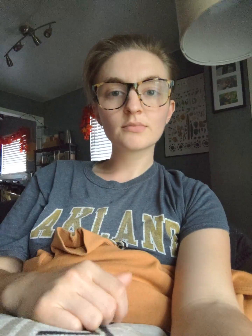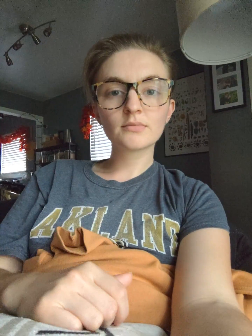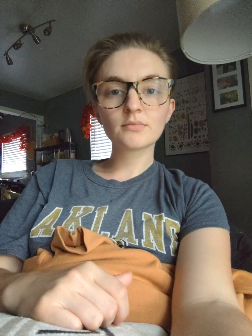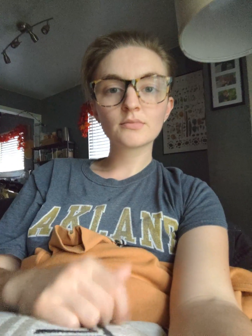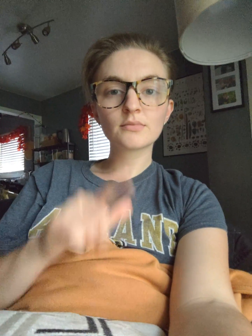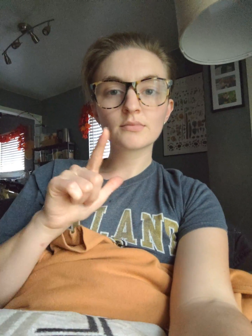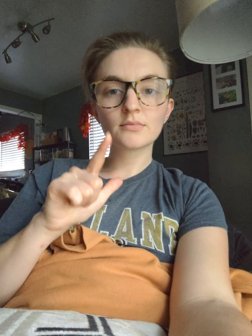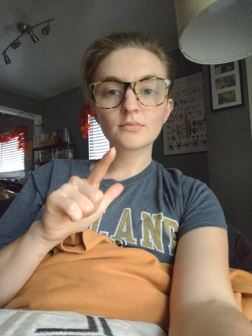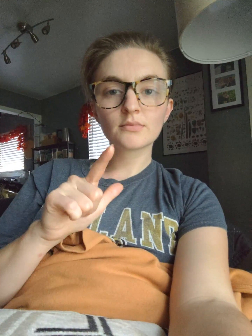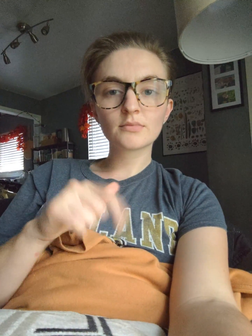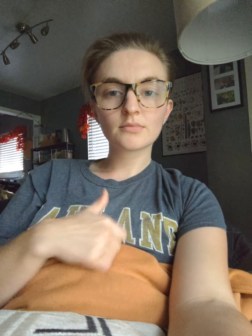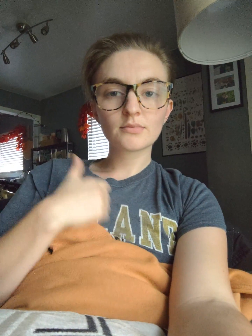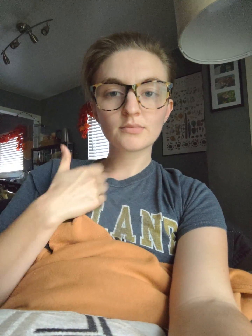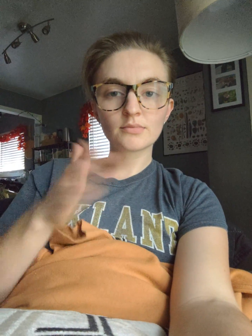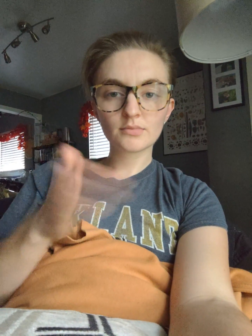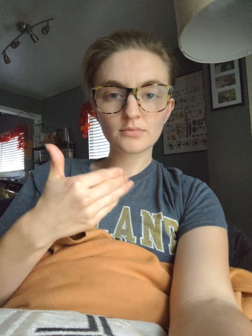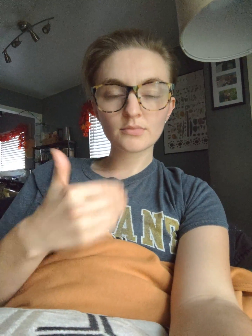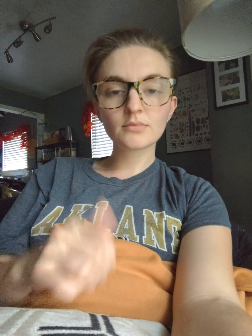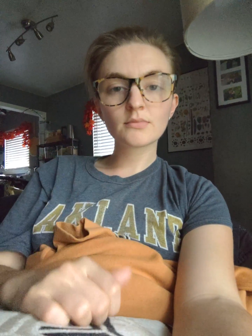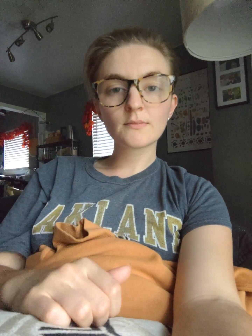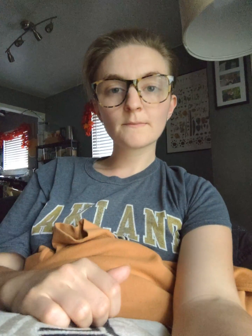living room